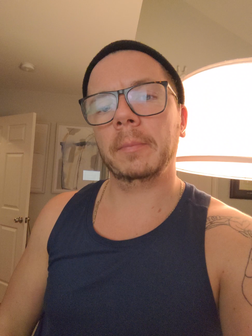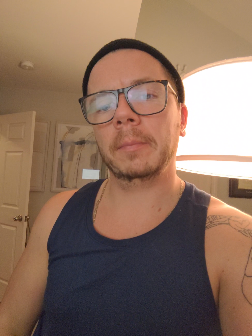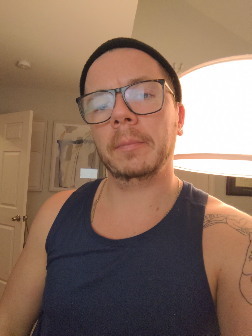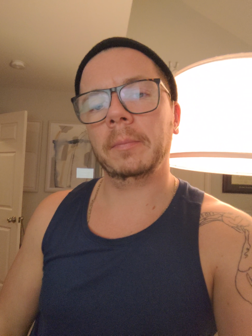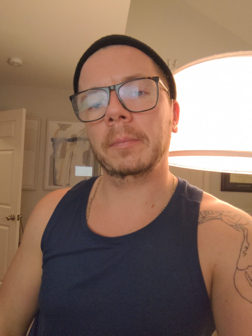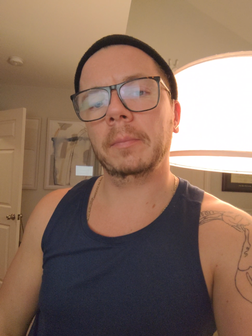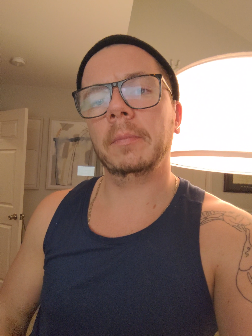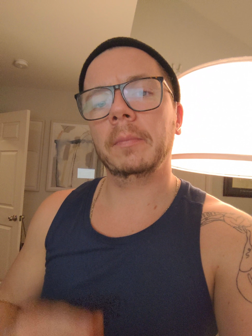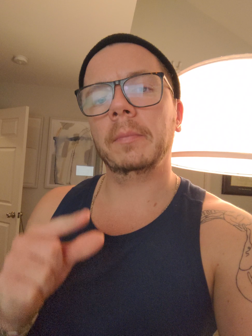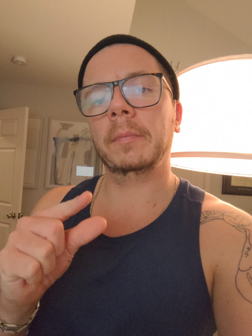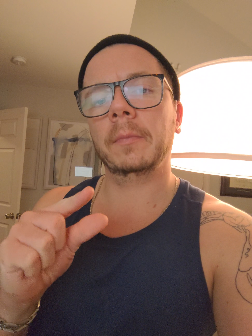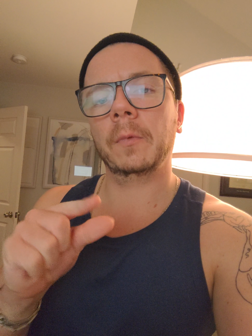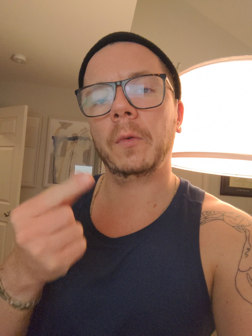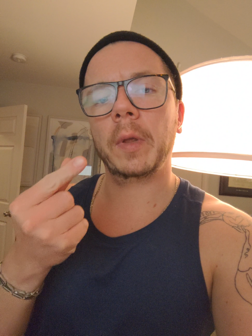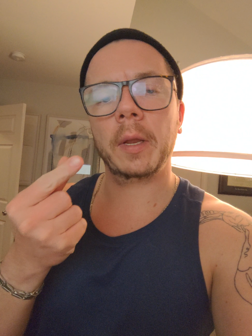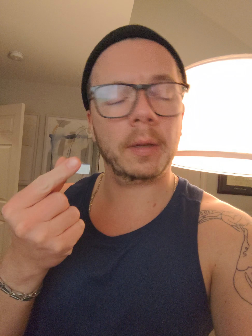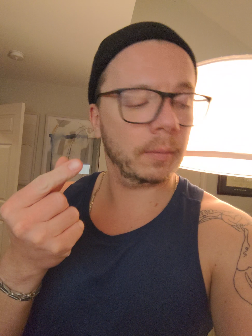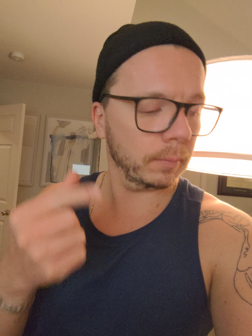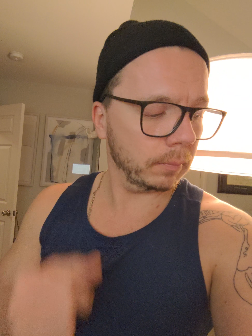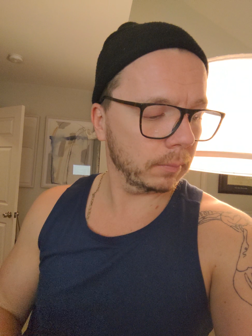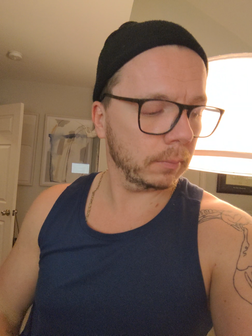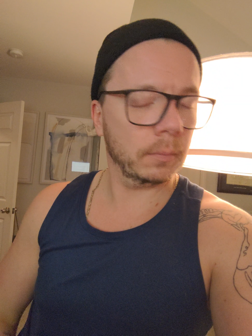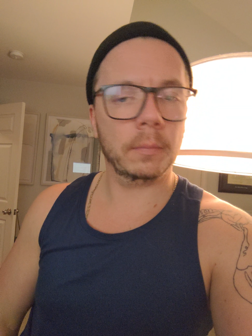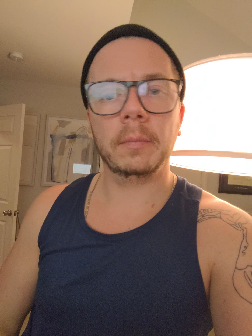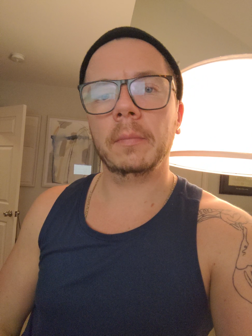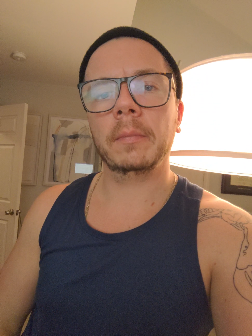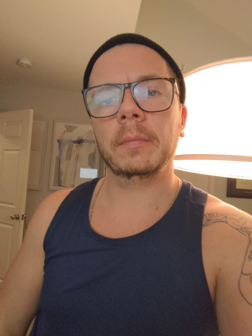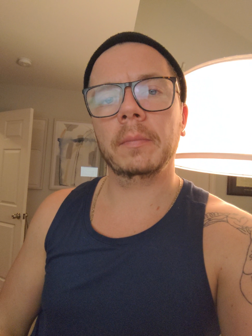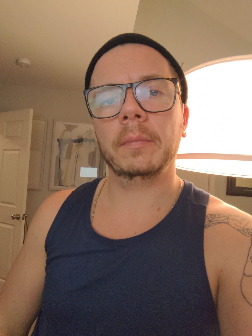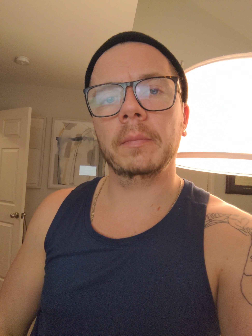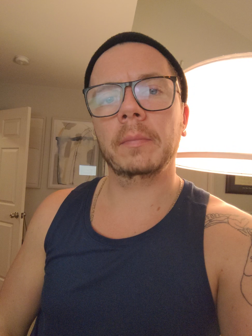green